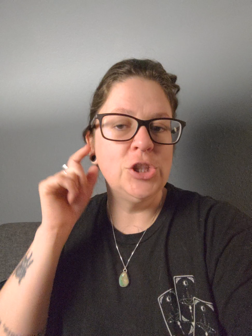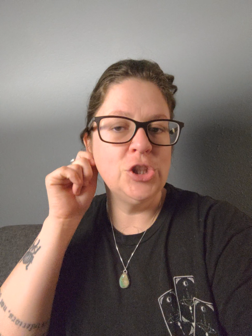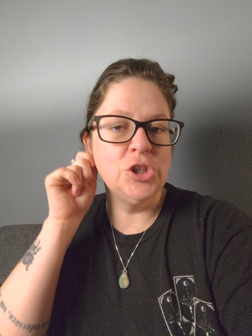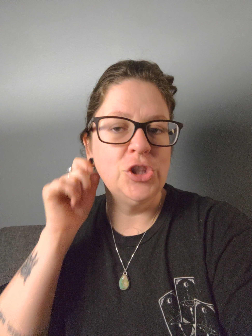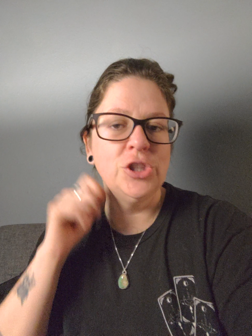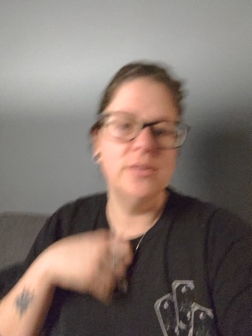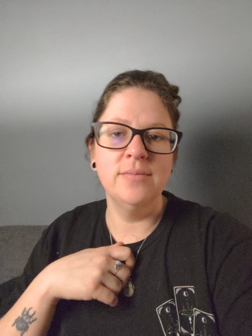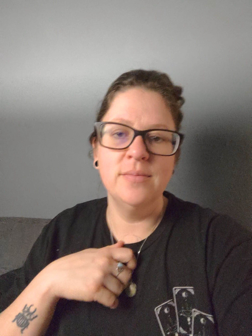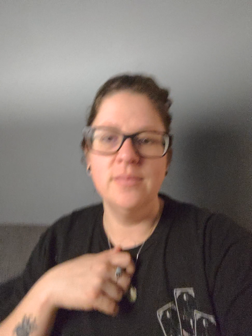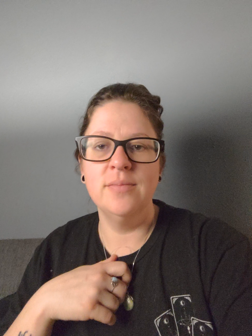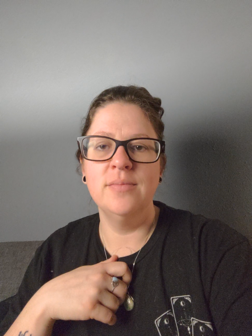ear